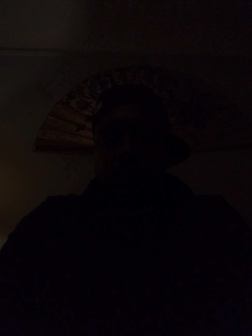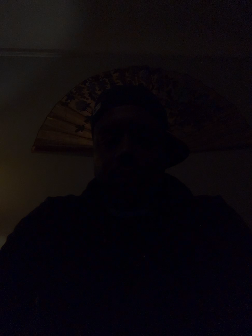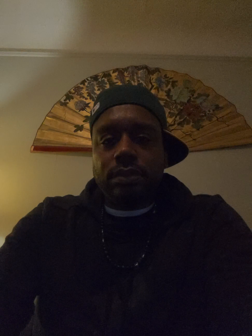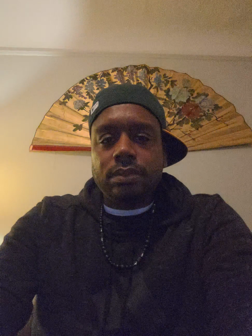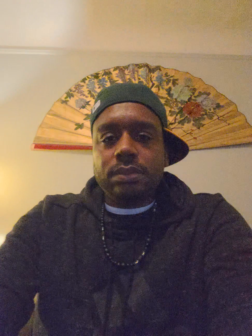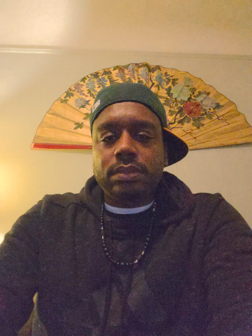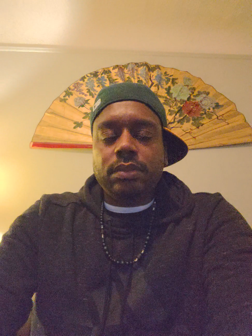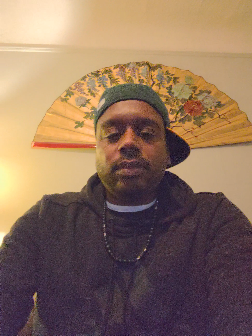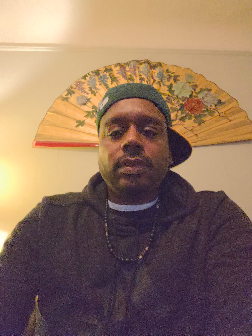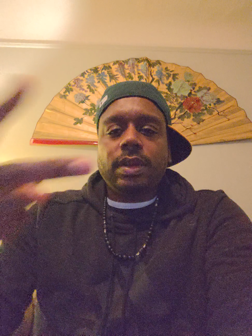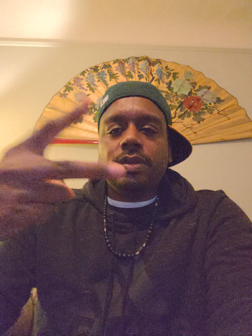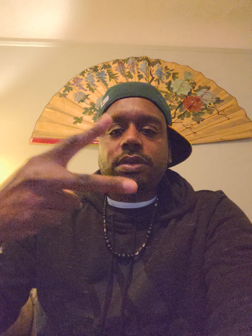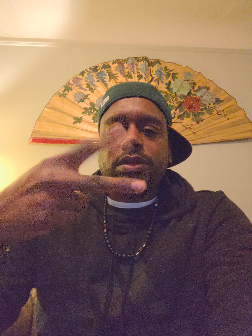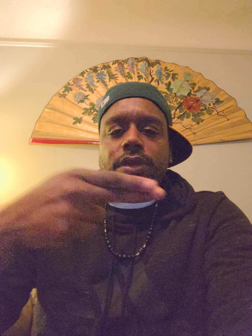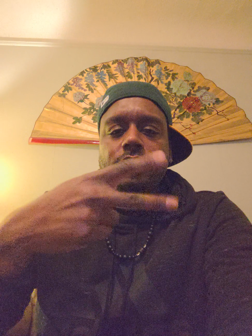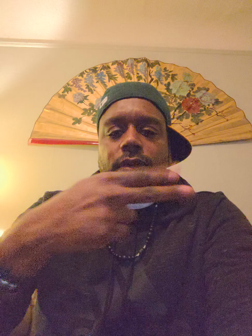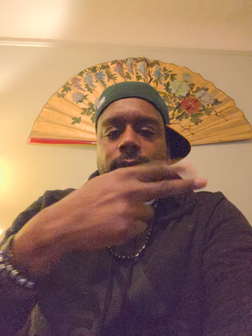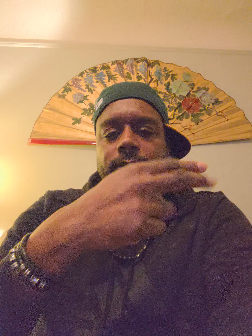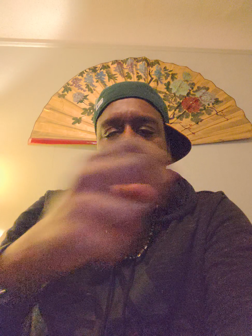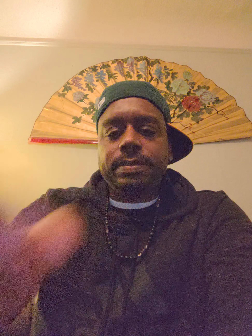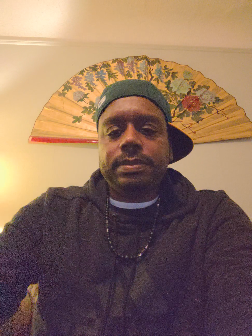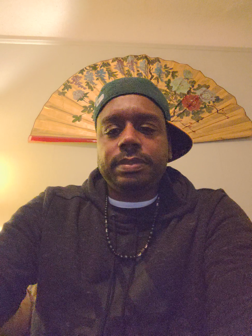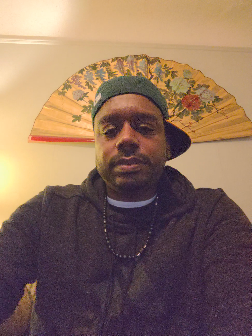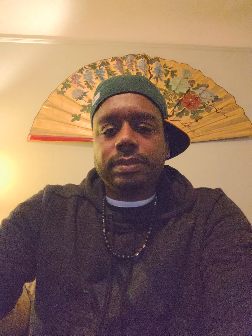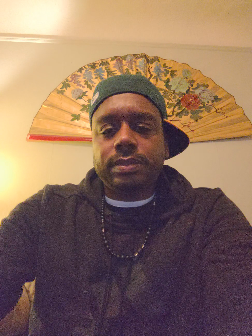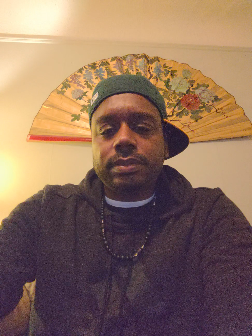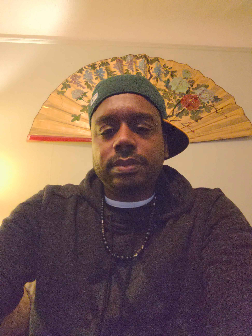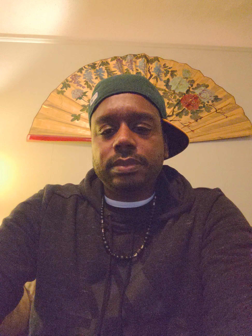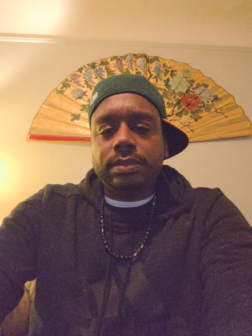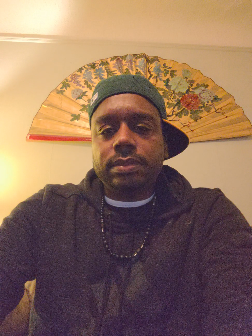scissors